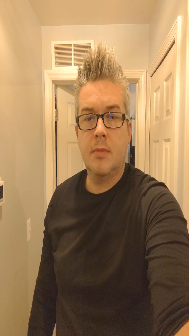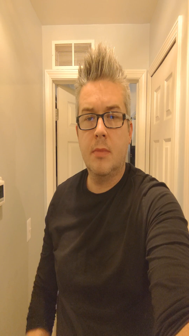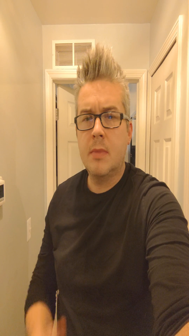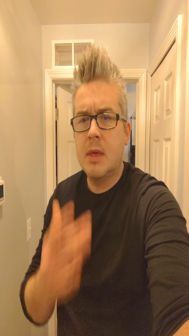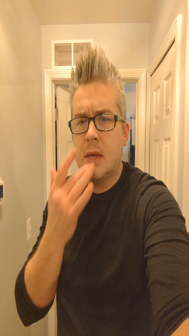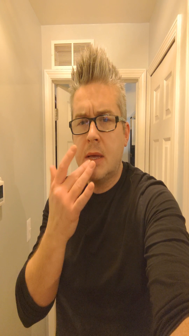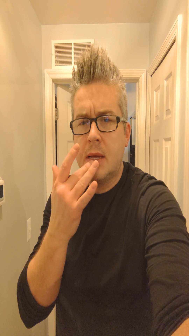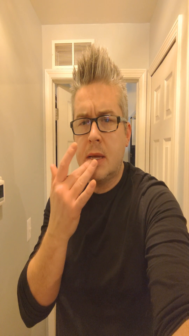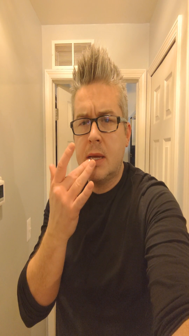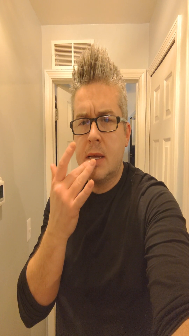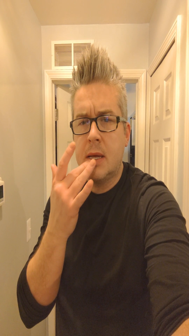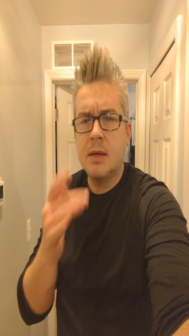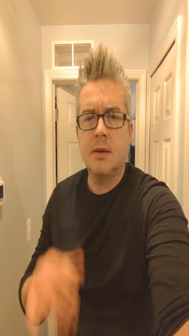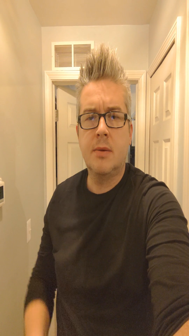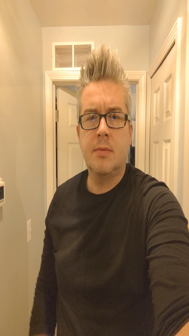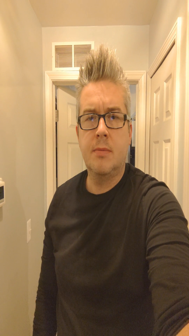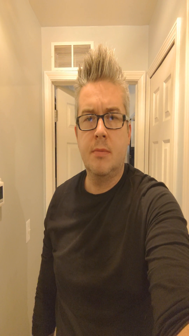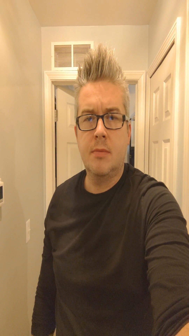taste